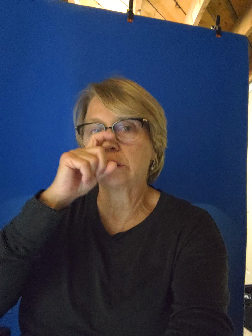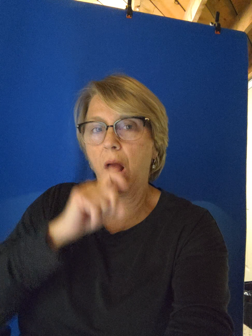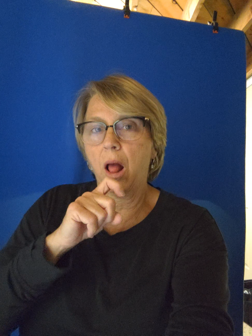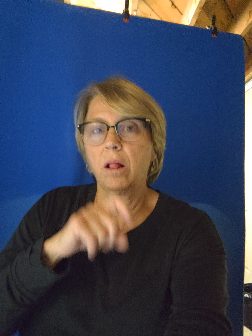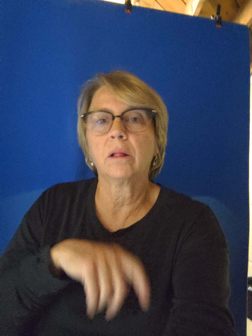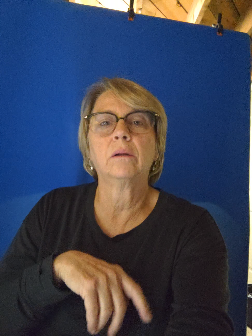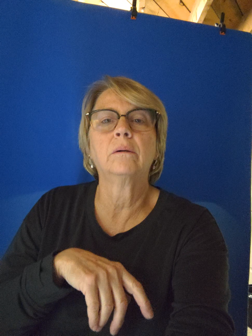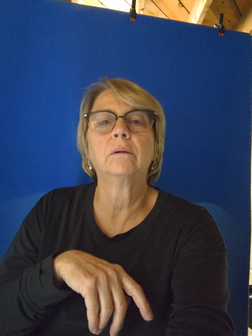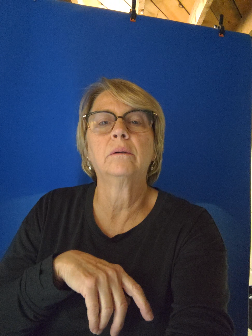doll